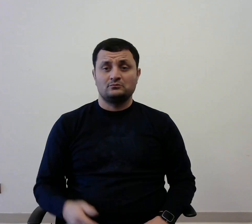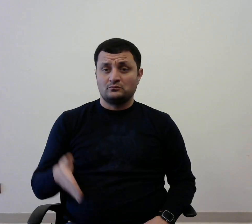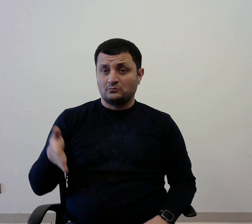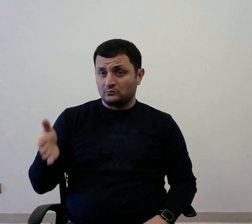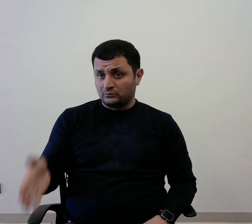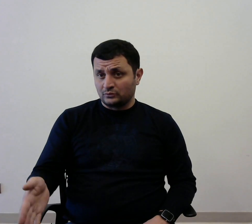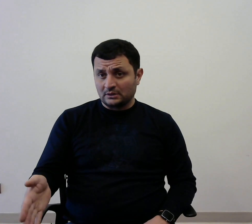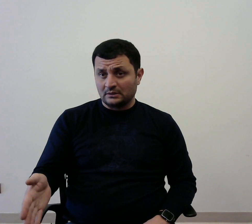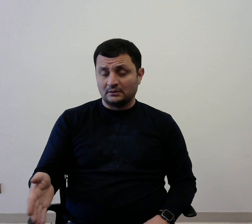burda